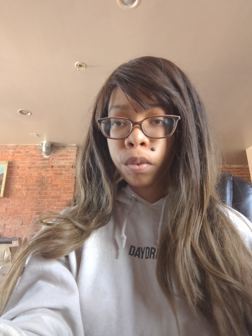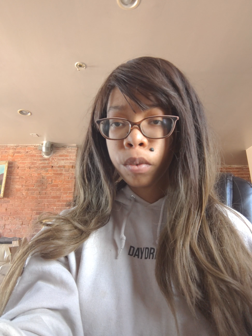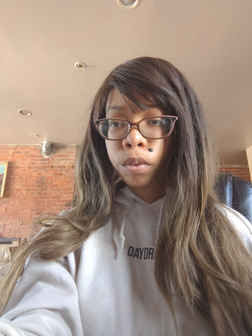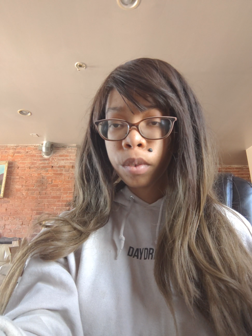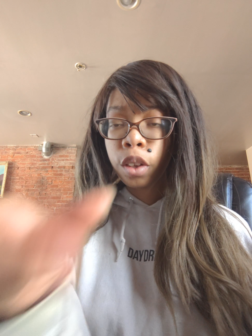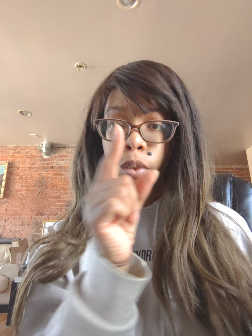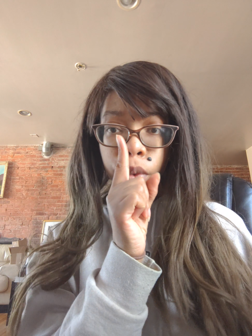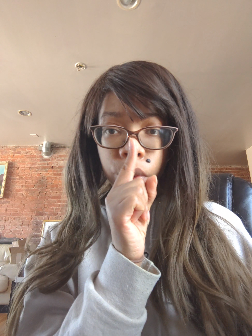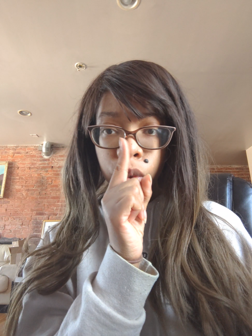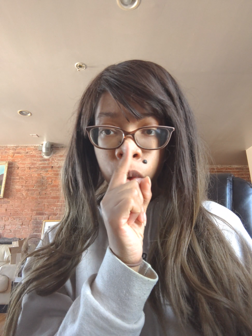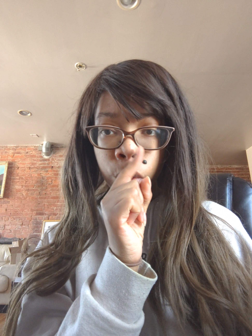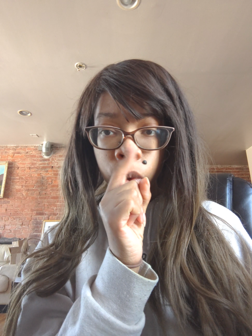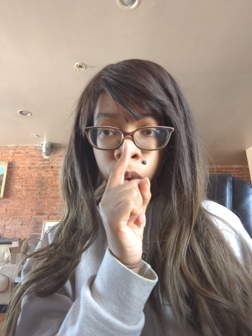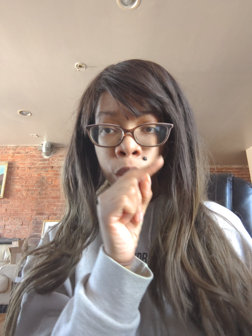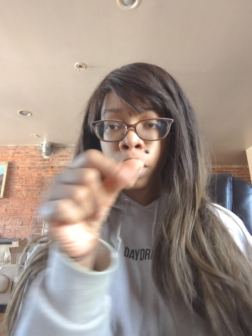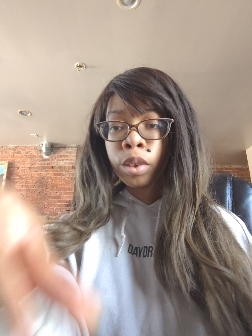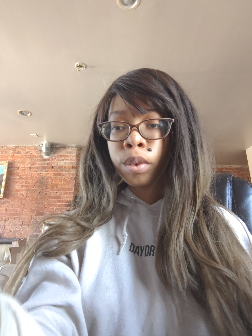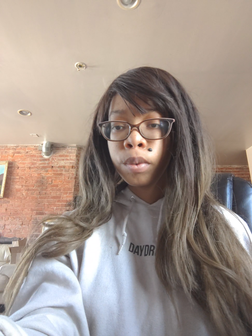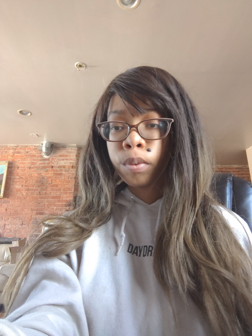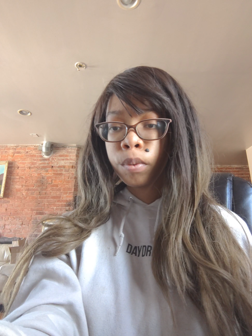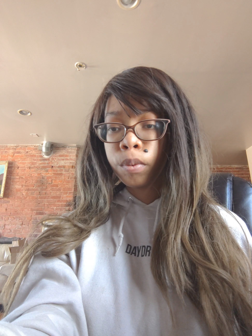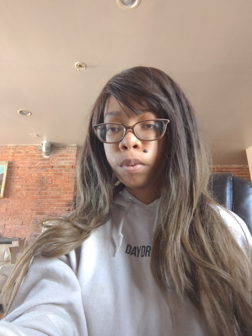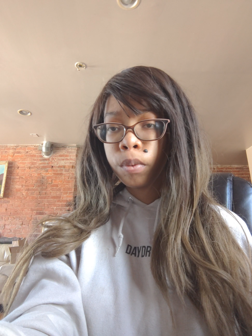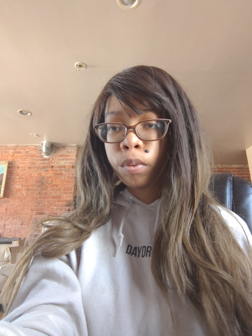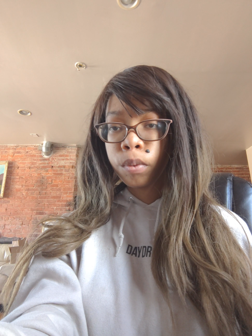mouse